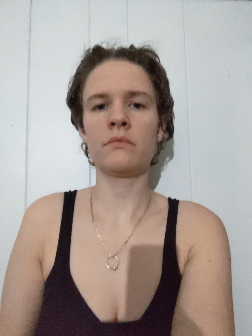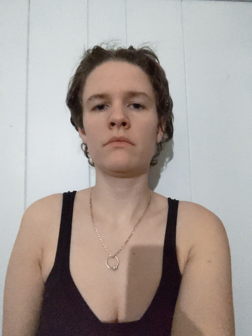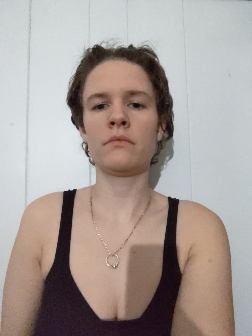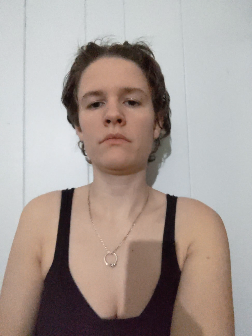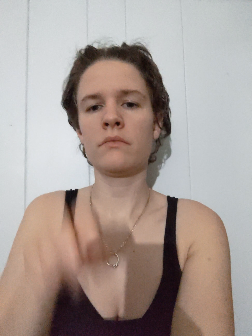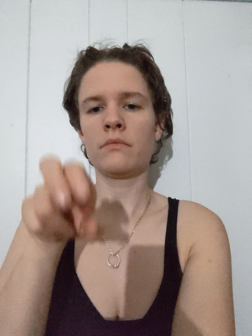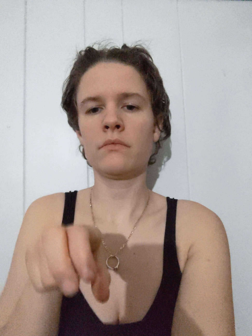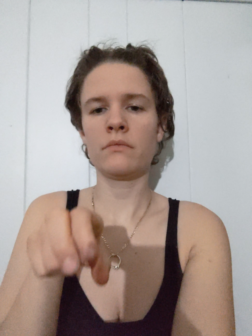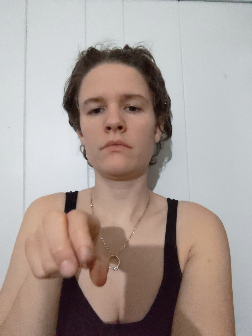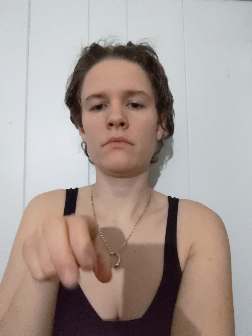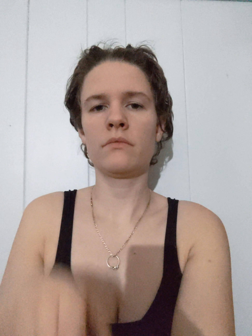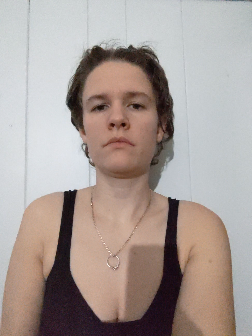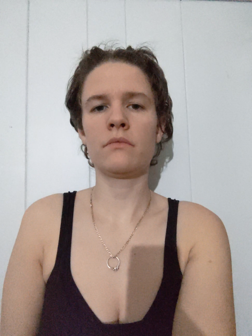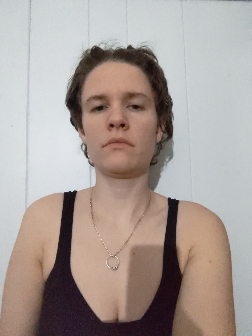chair